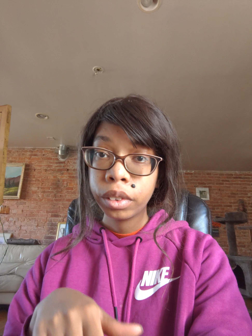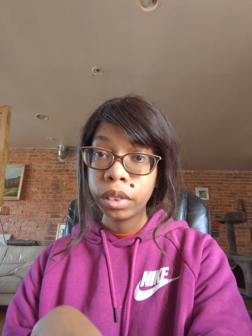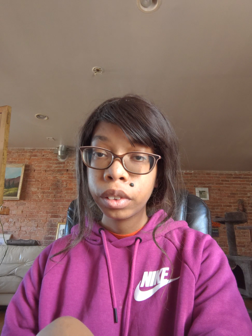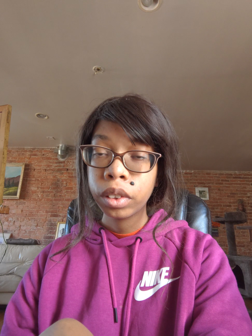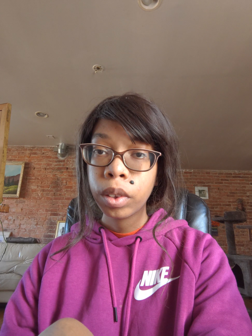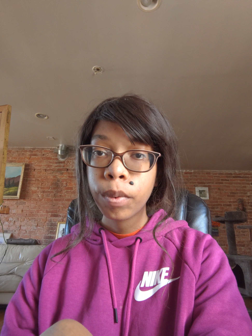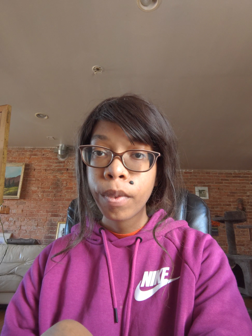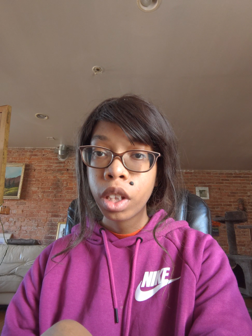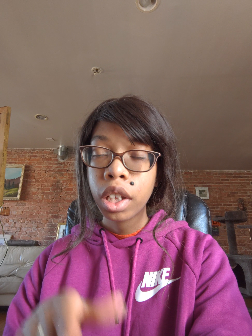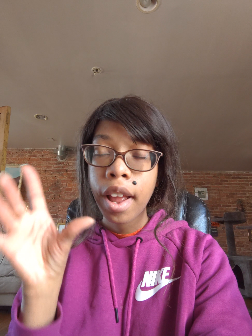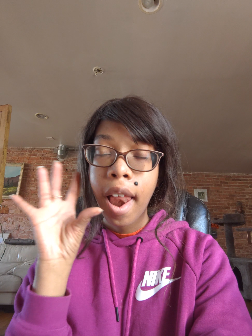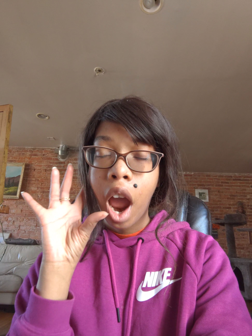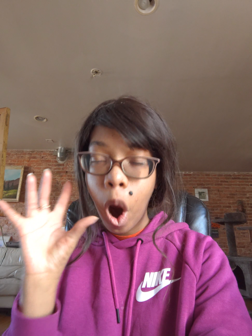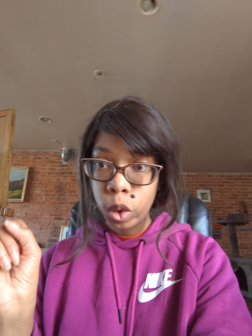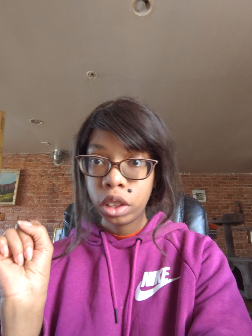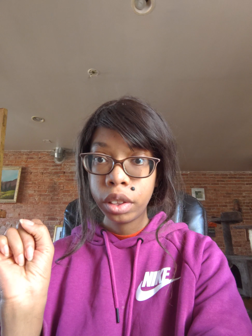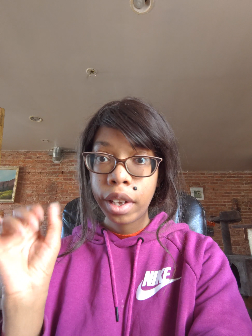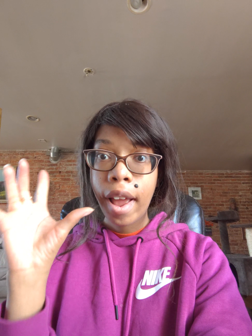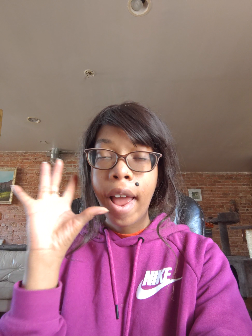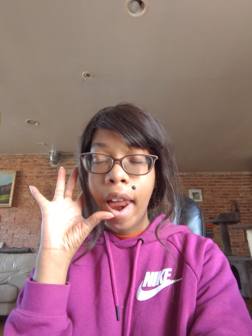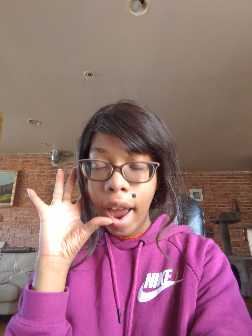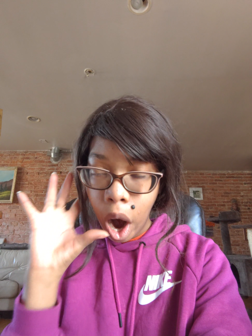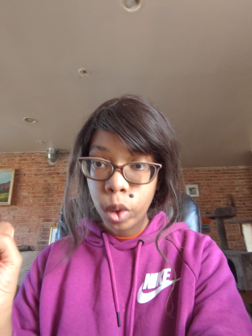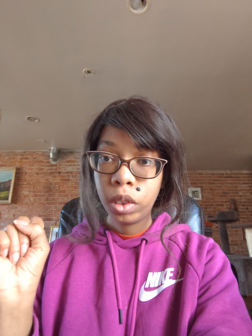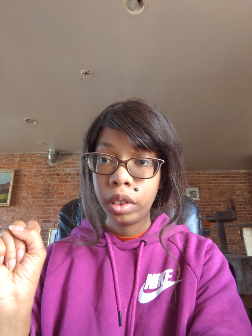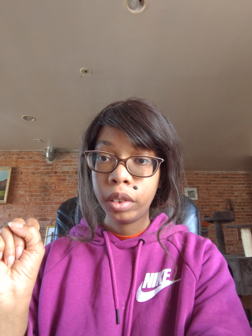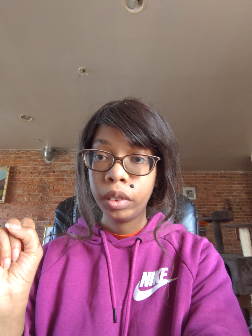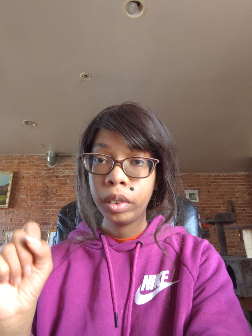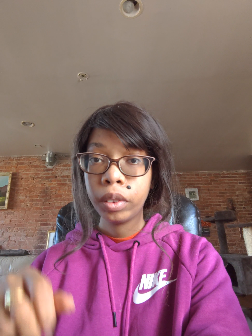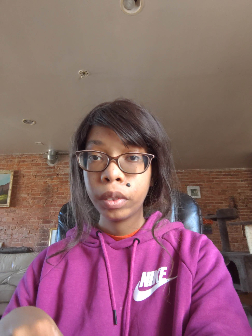loud